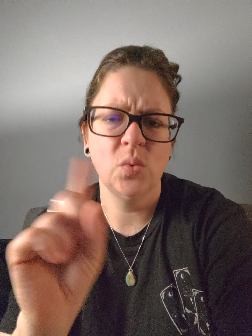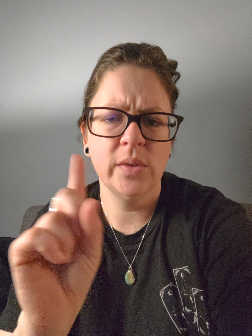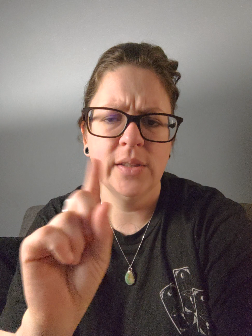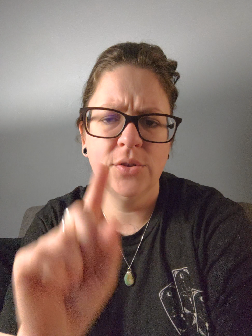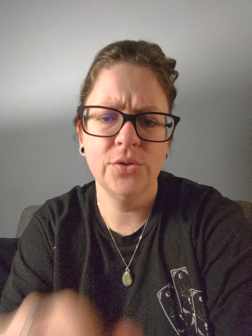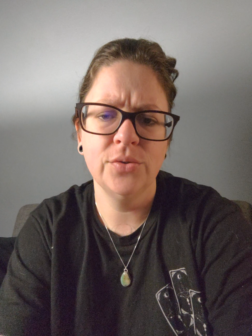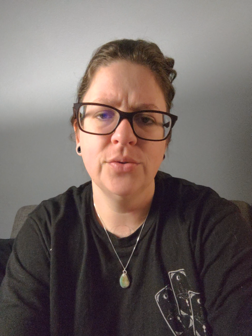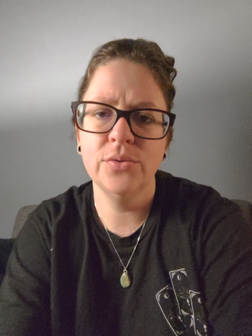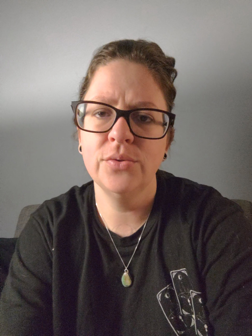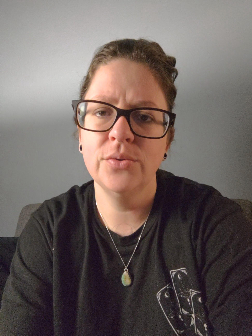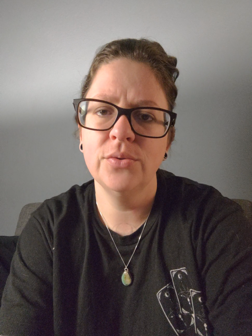where